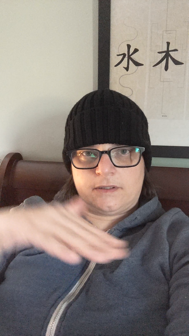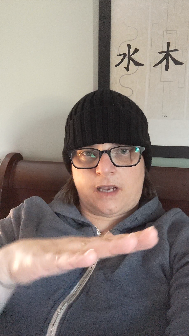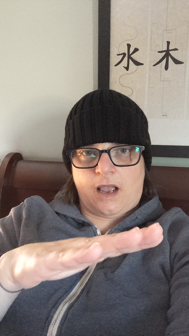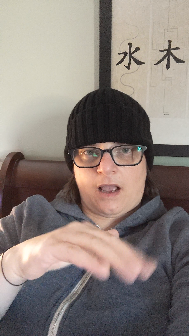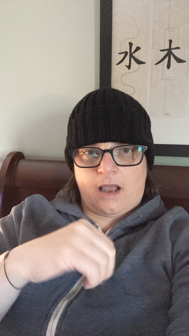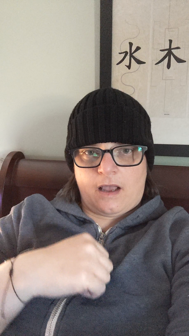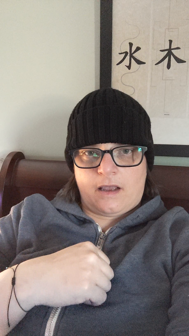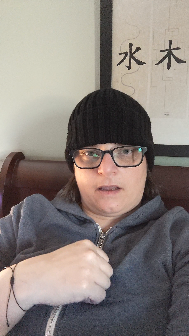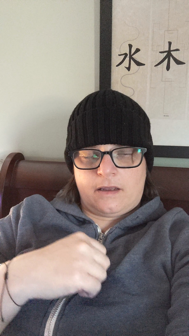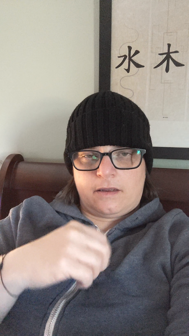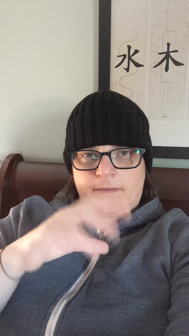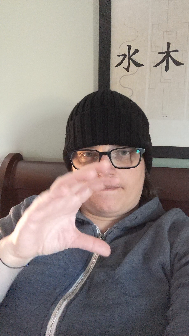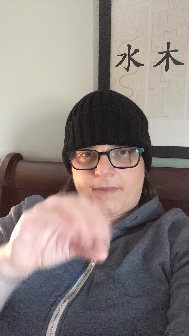bite